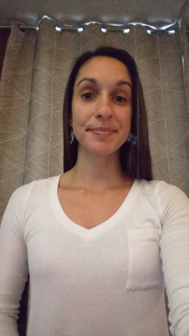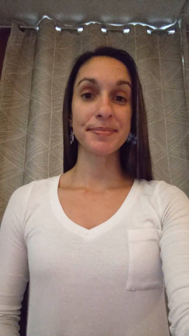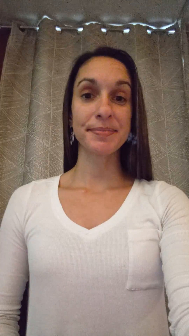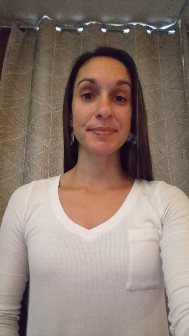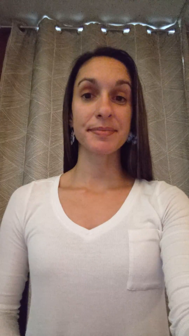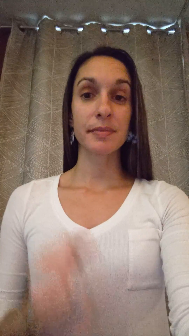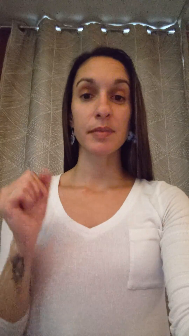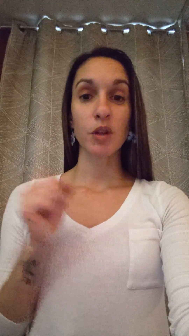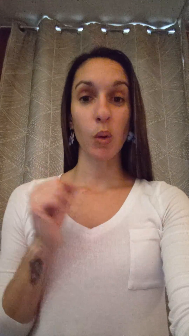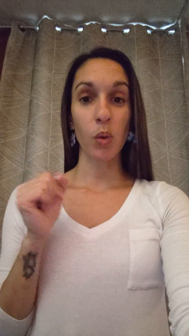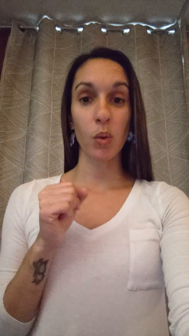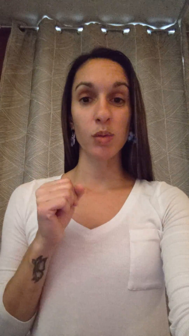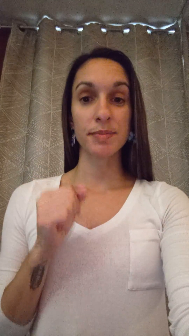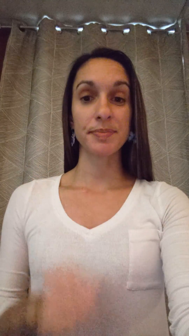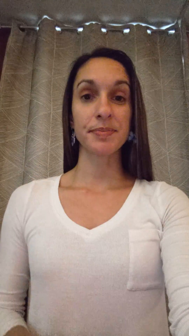cold